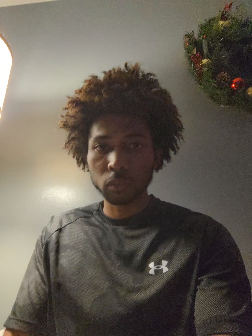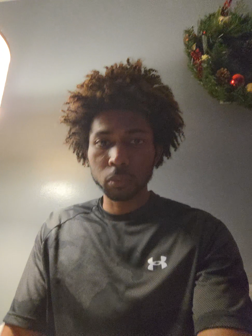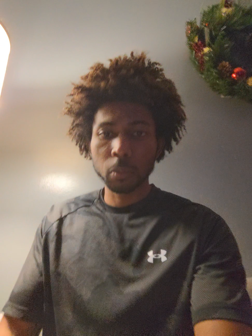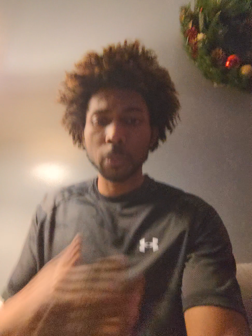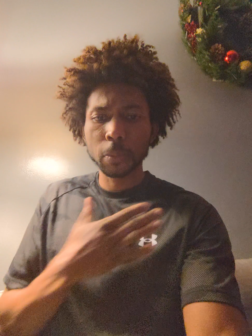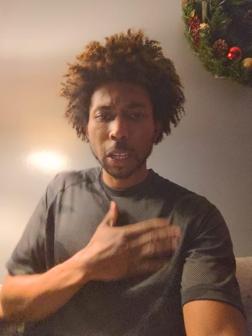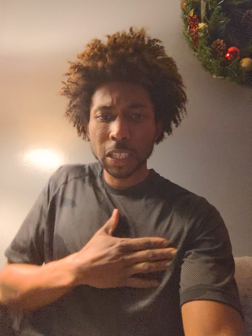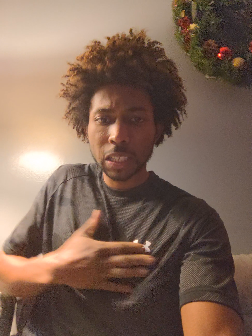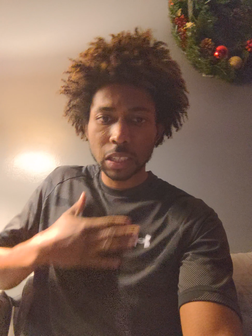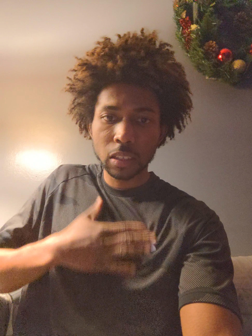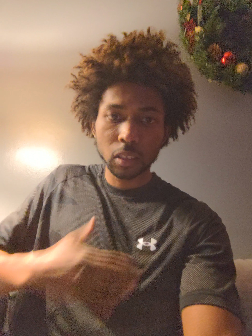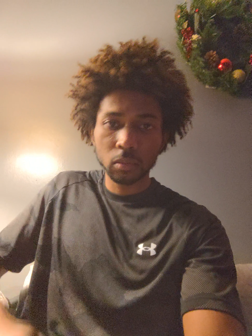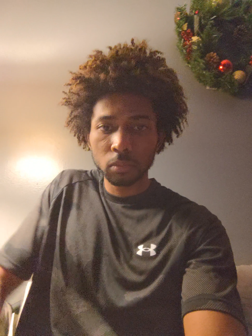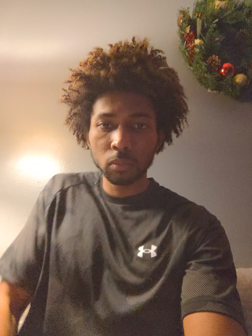please